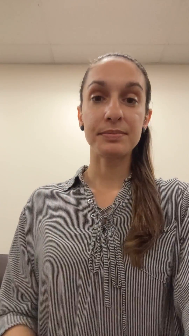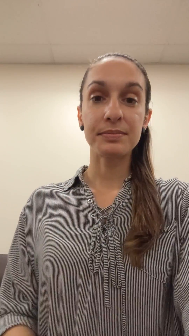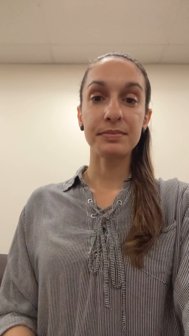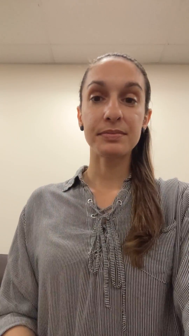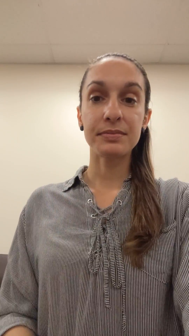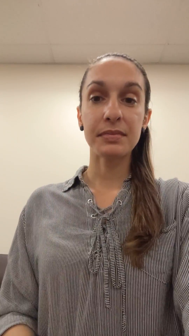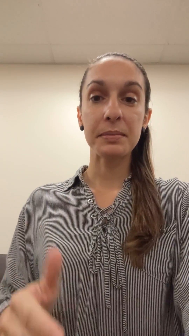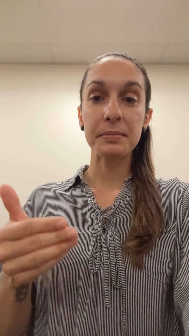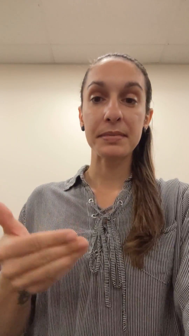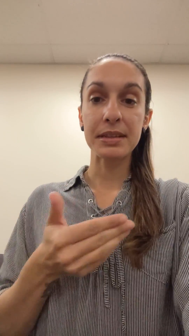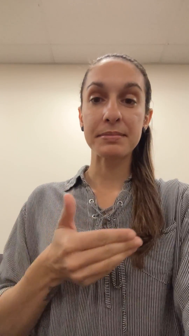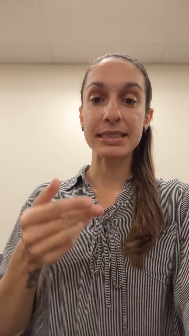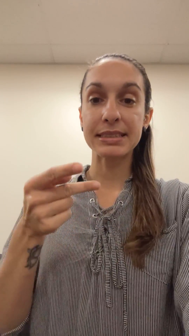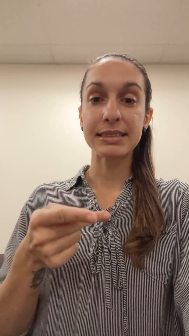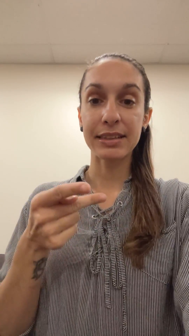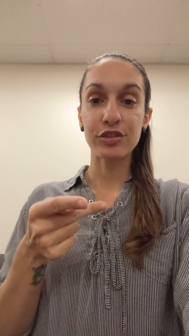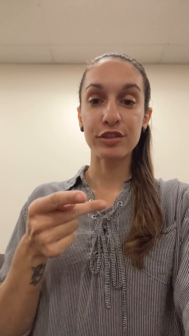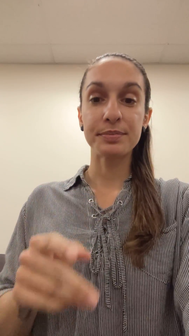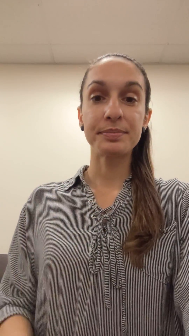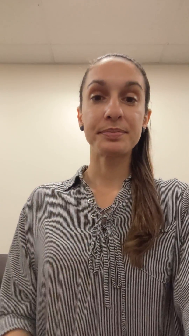babysitter